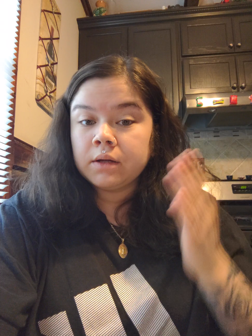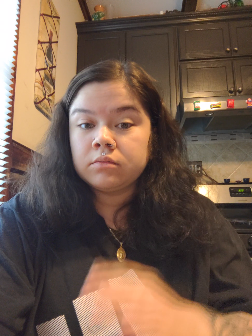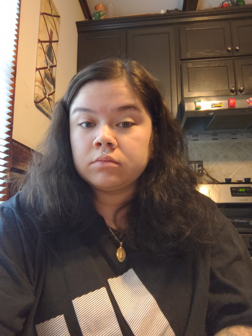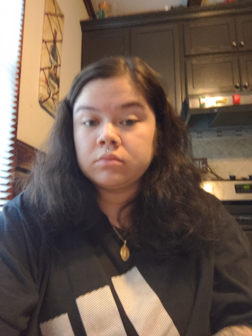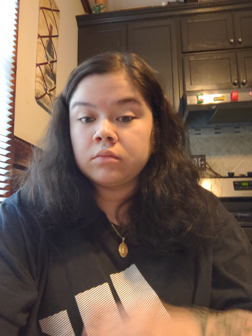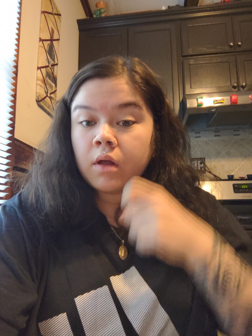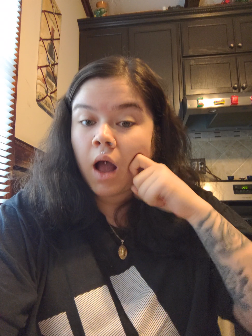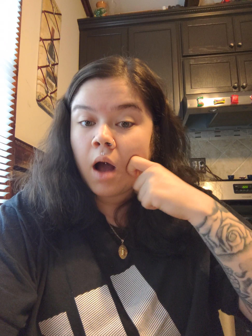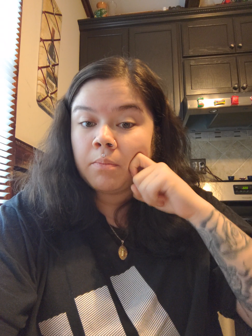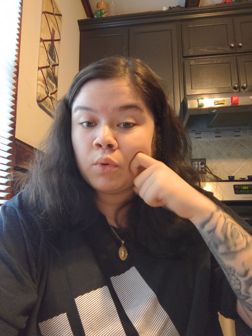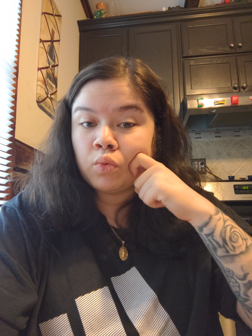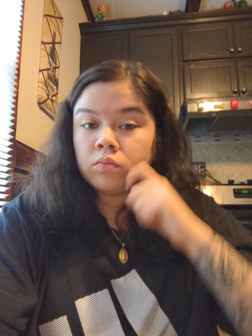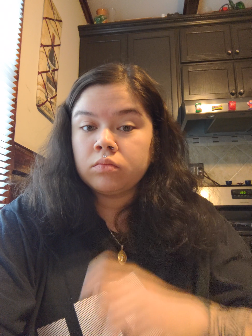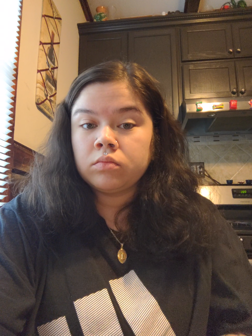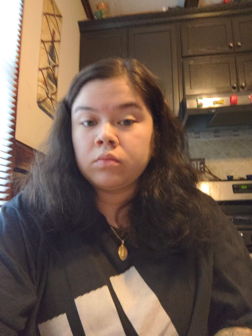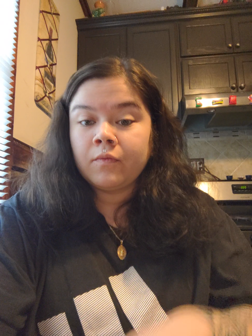apple